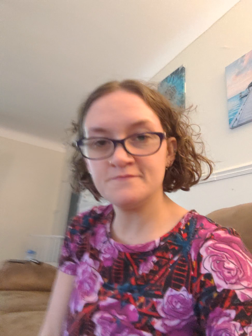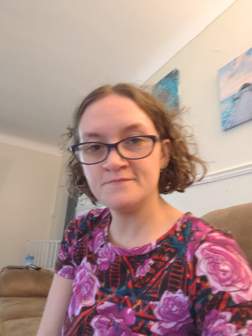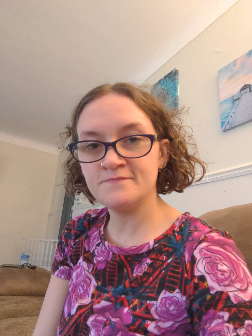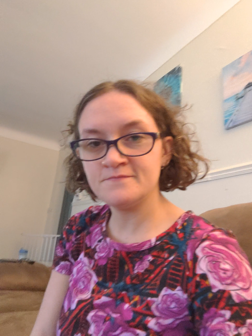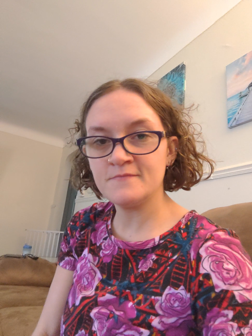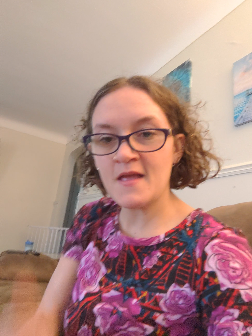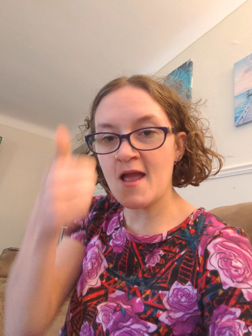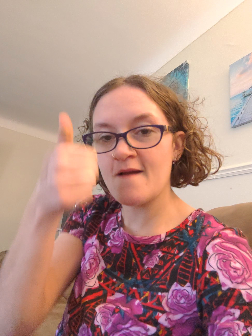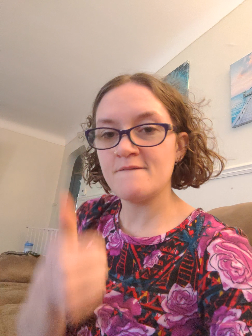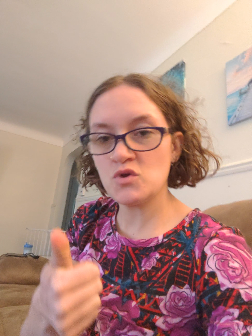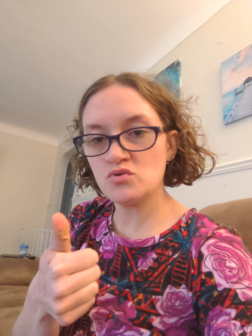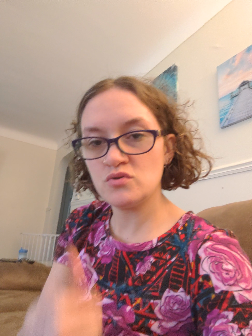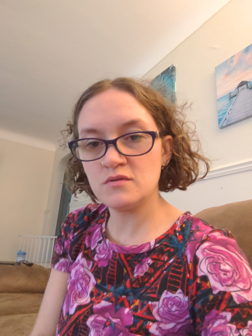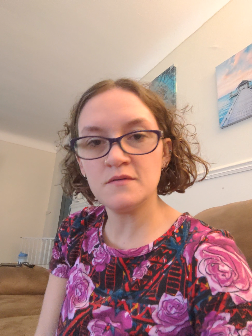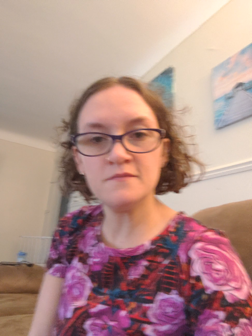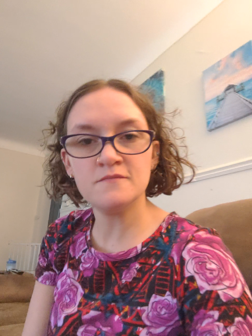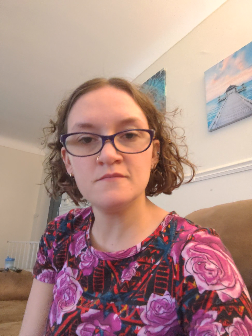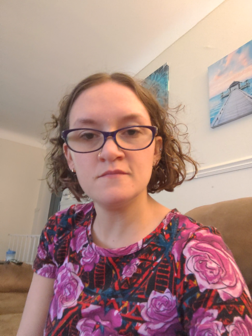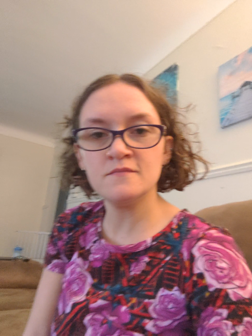every